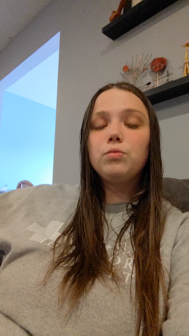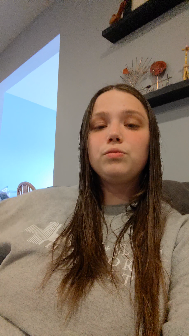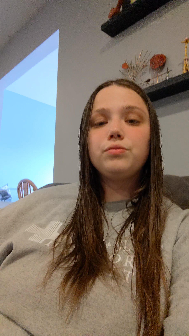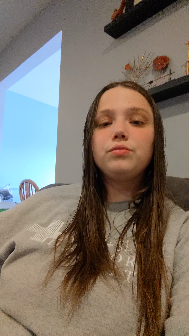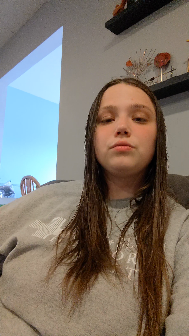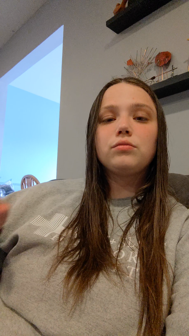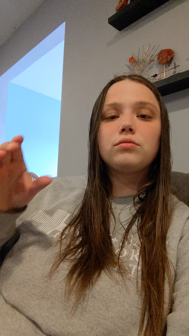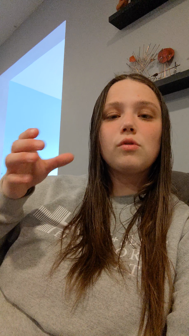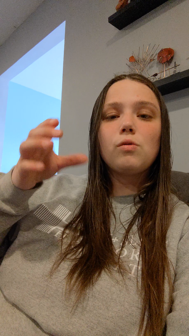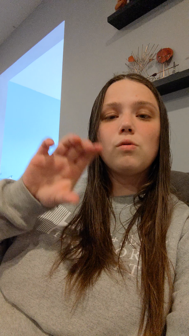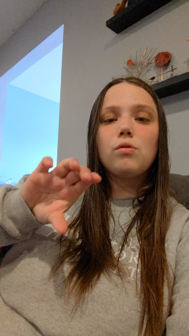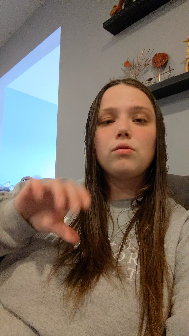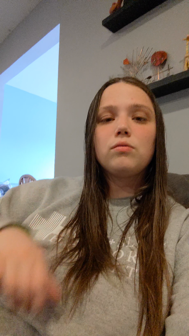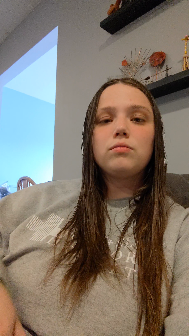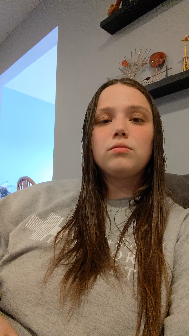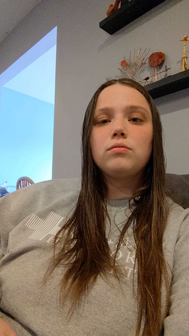pour